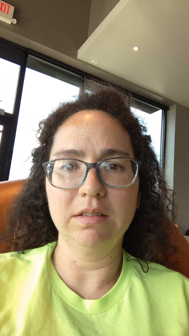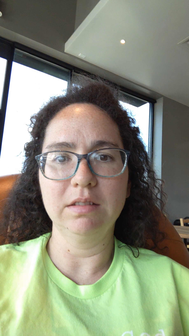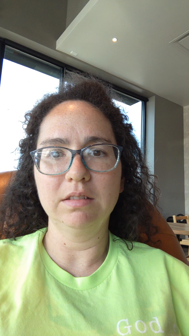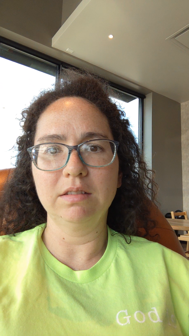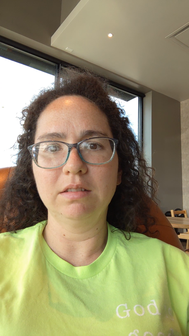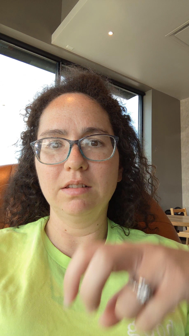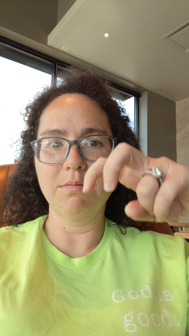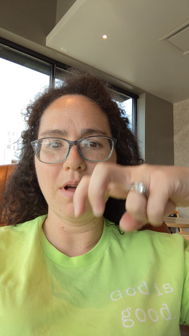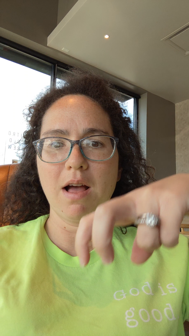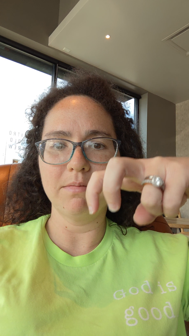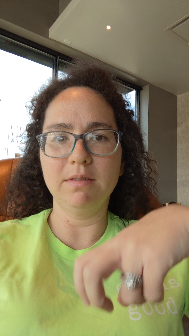potato